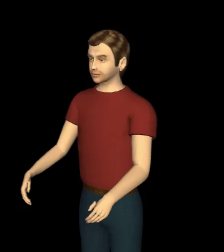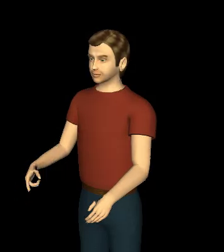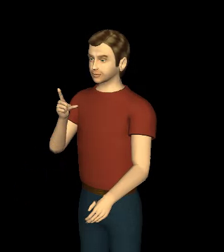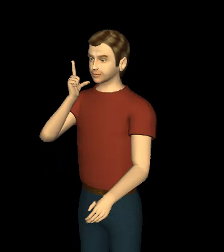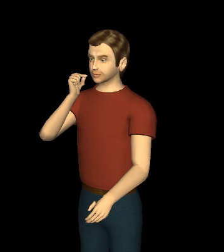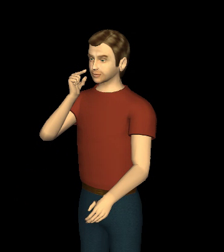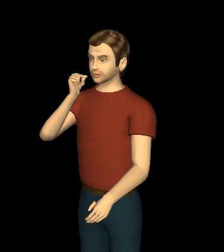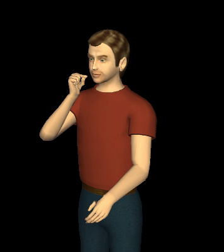أب